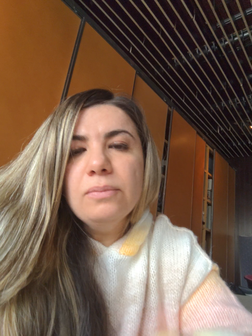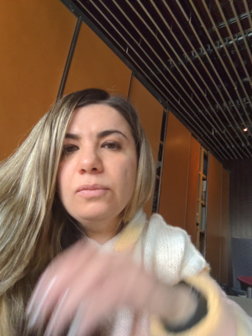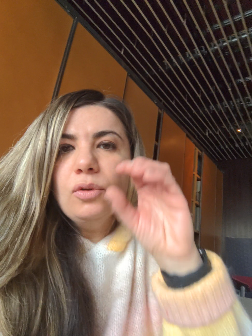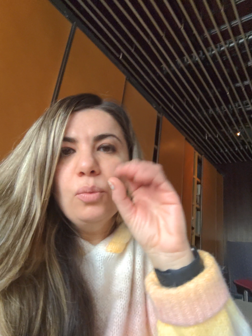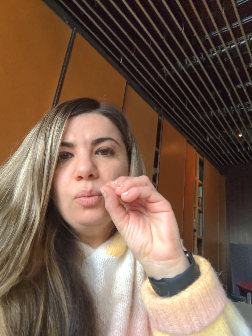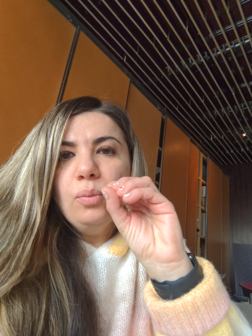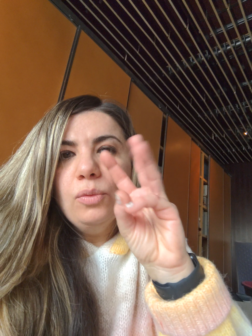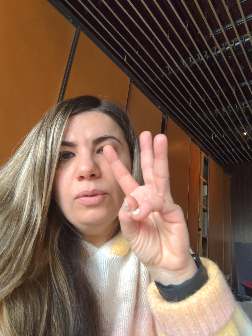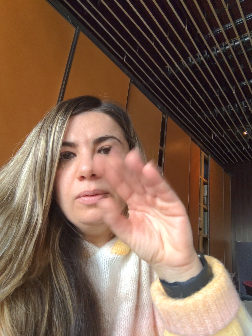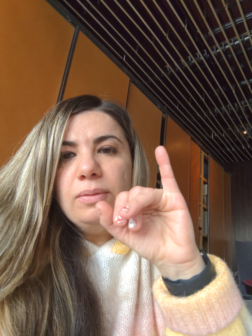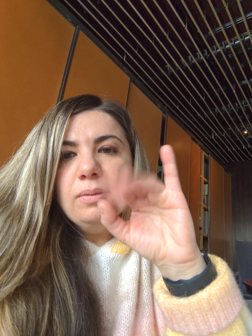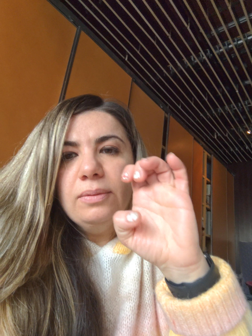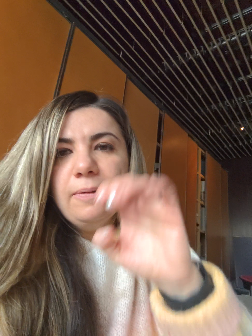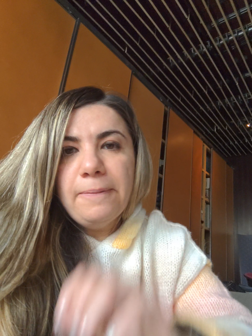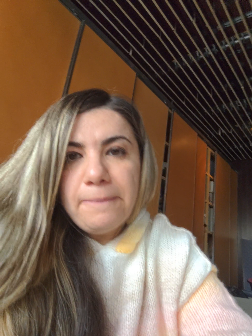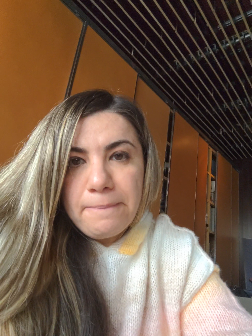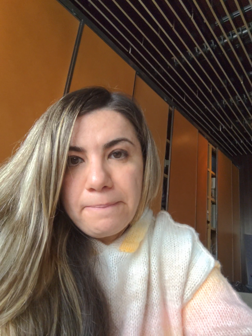owie